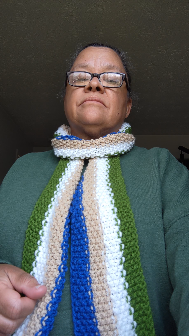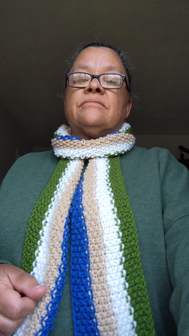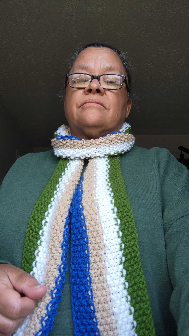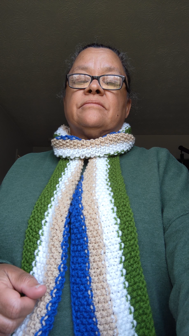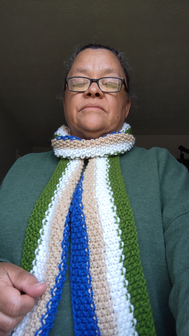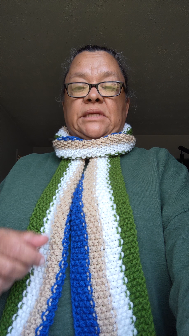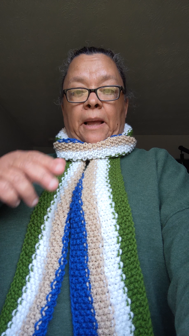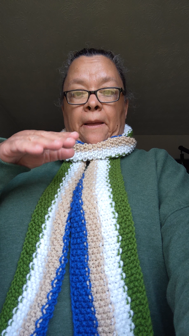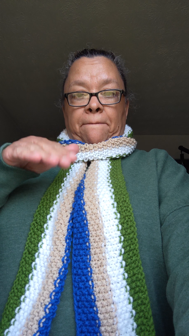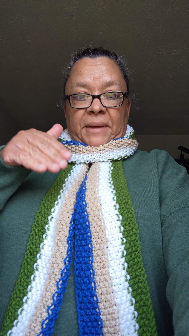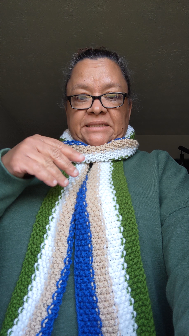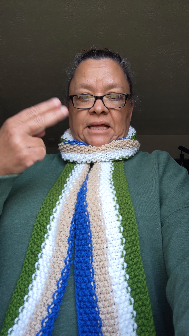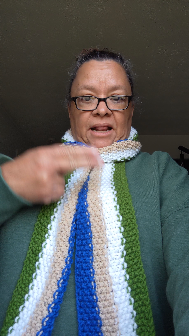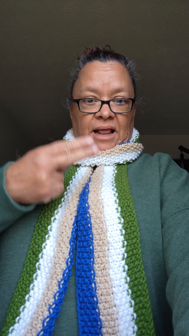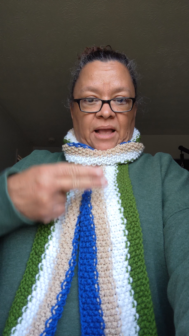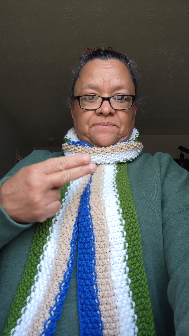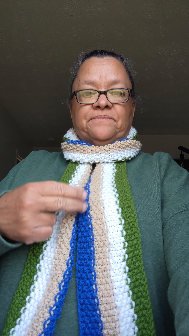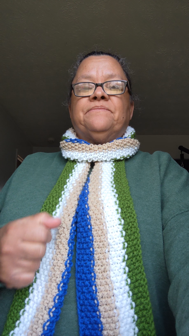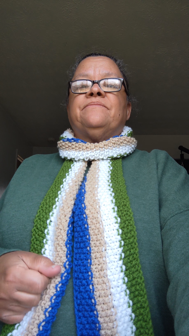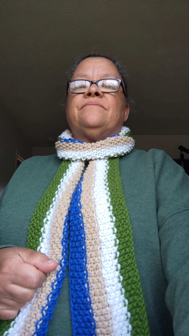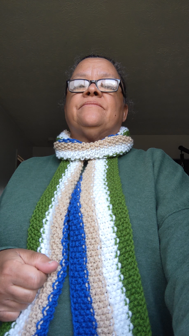pet's name